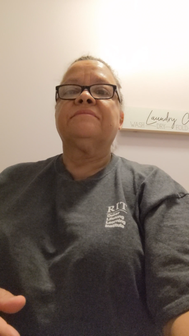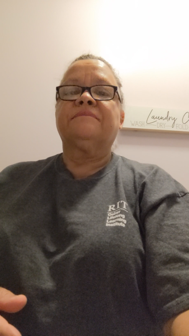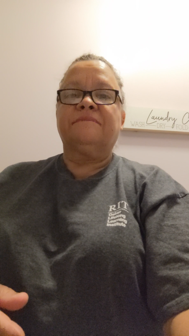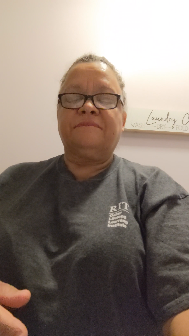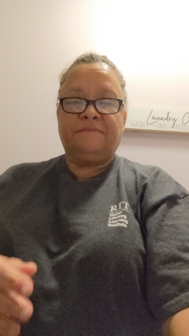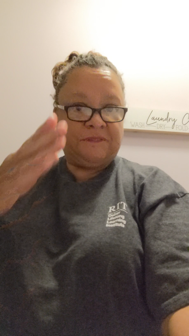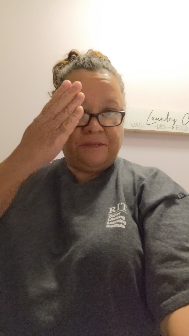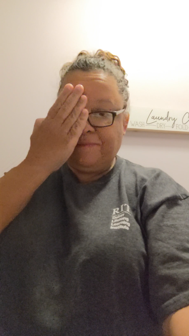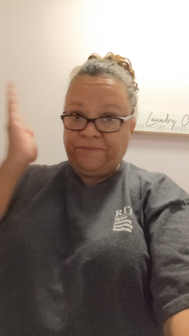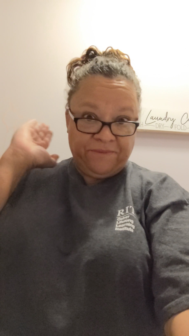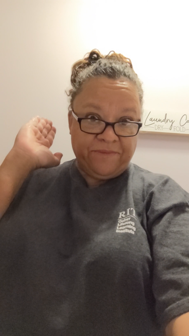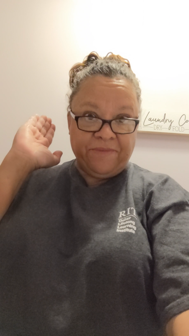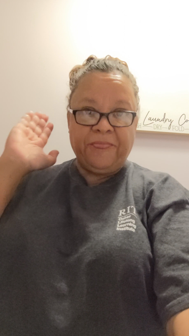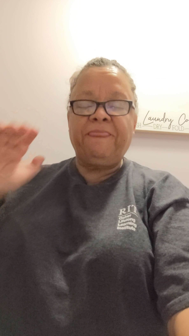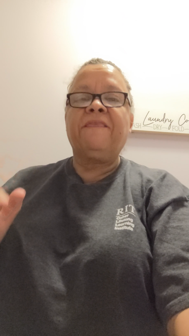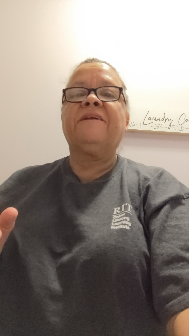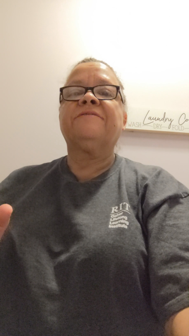peekaboo